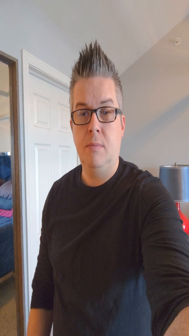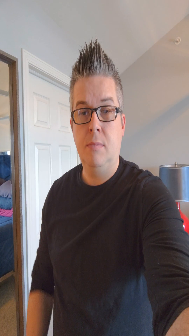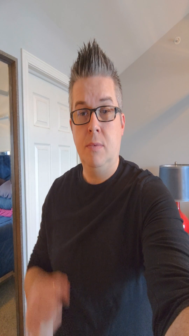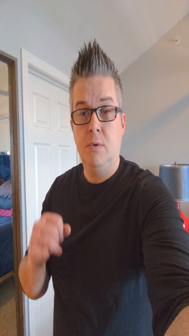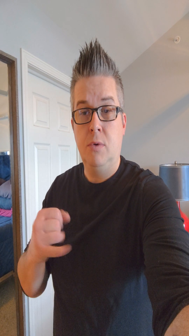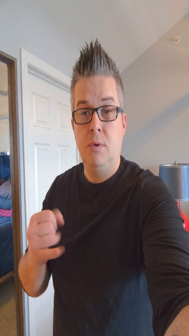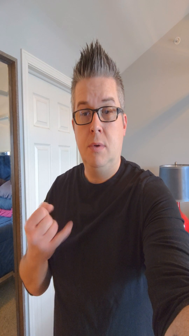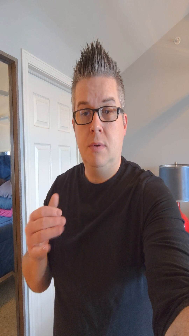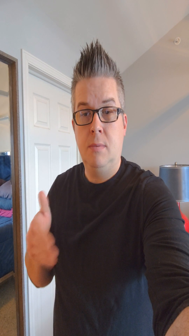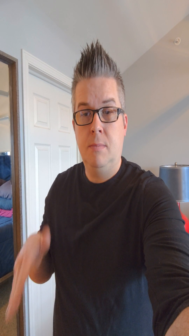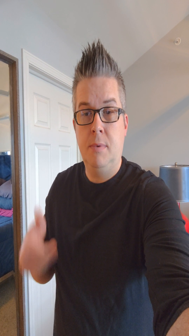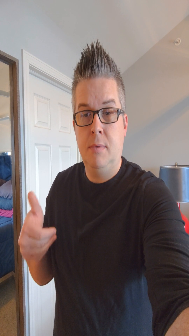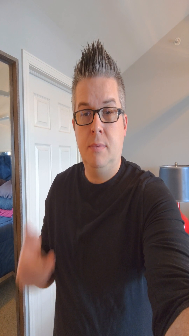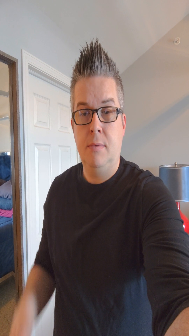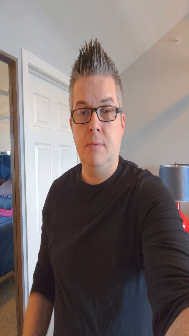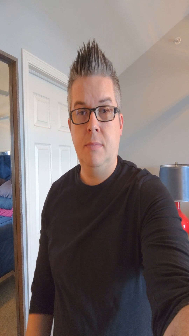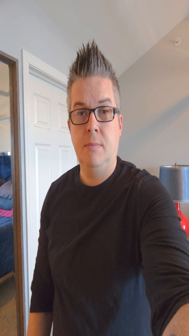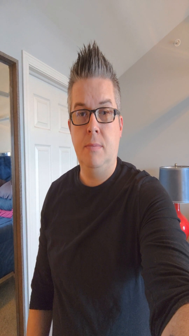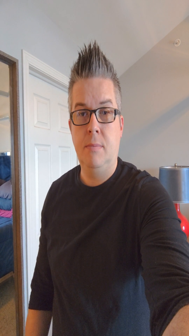jeans